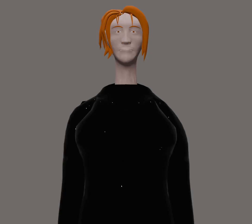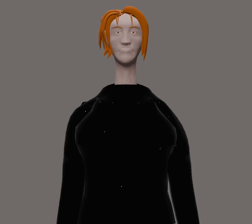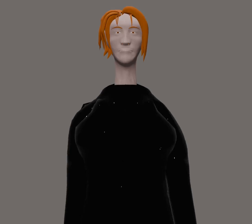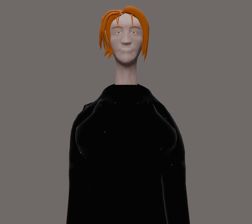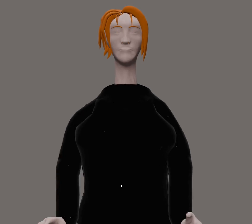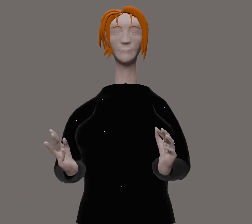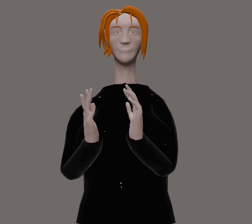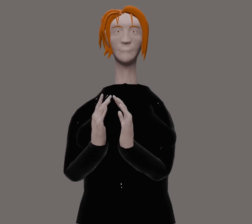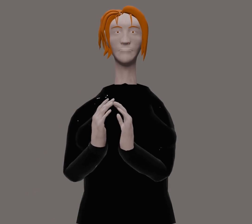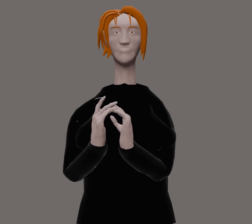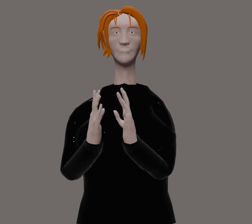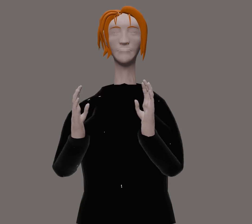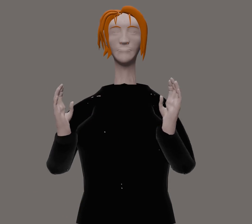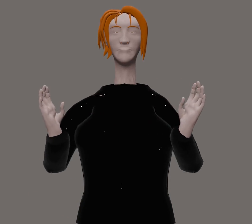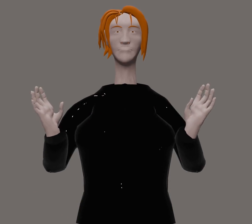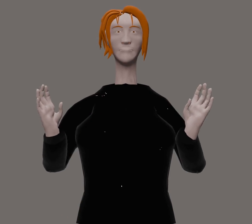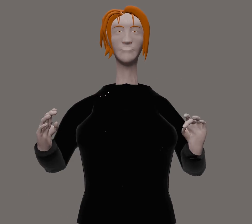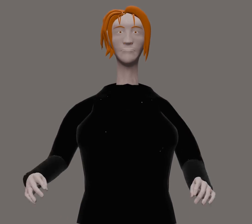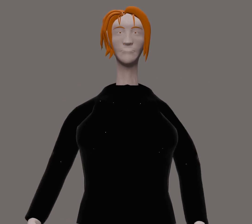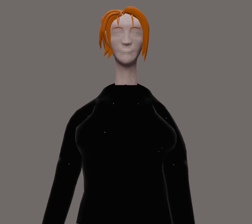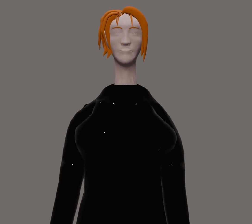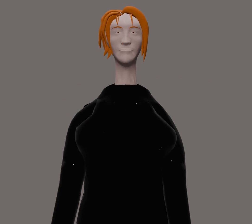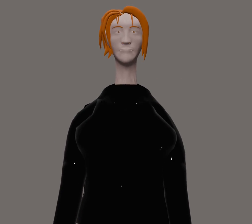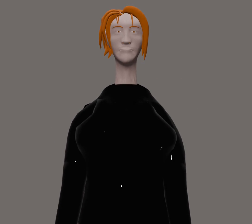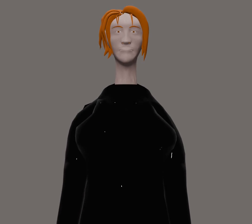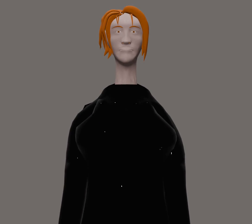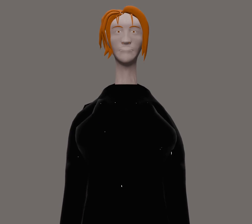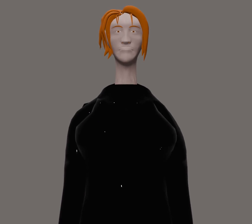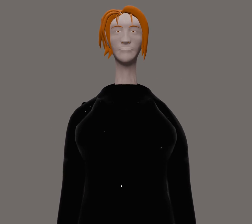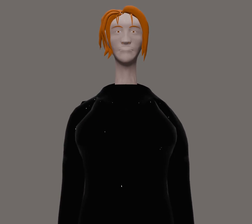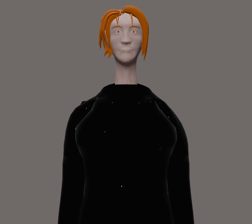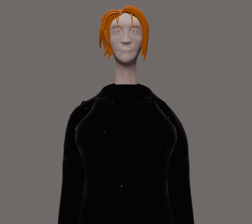Bloom